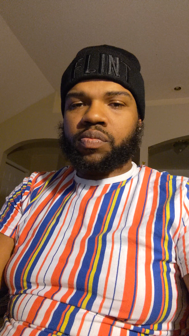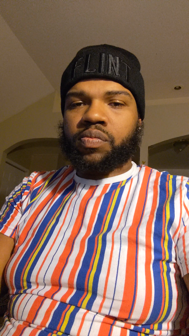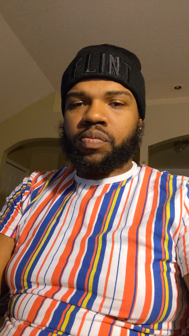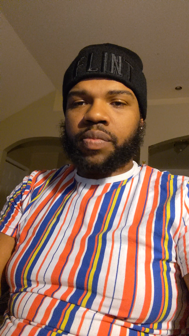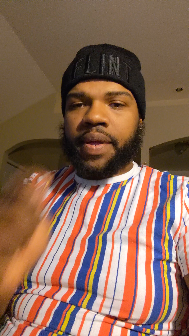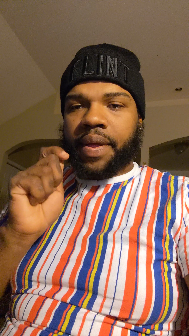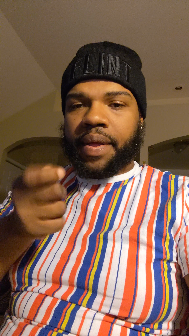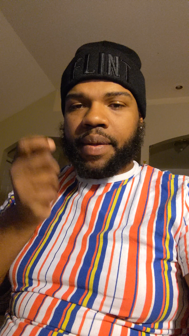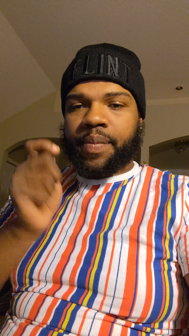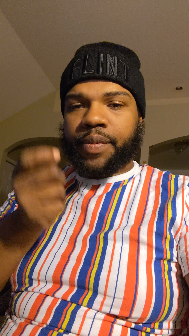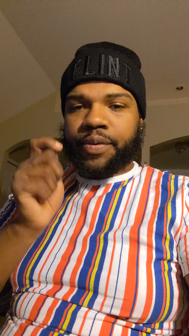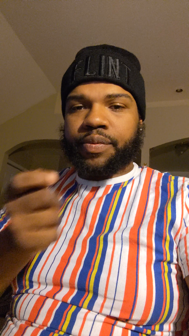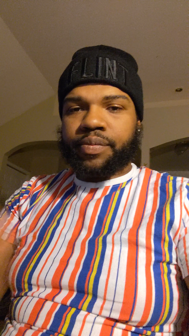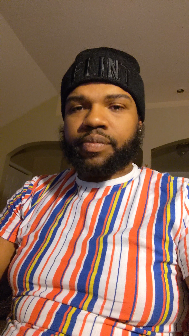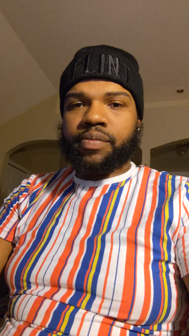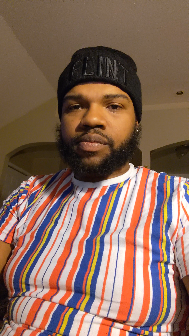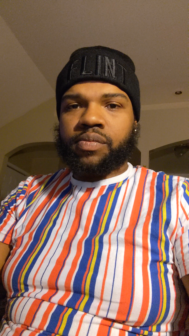hammer